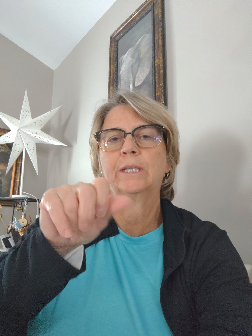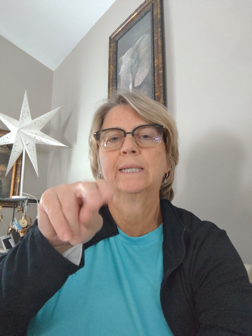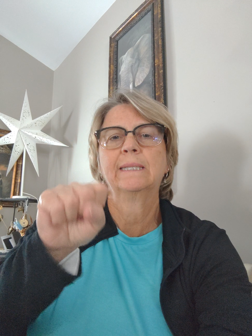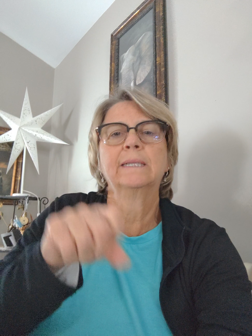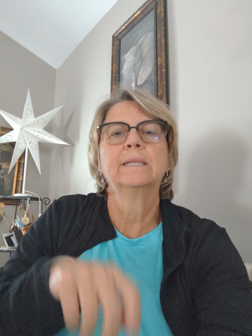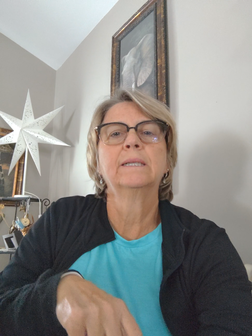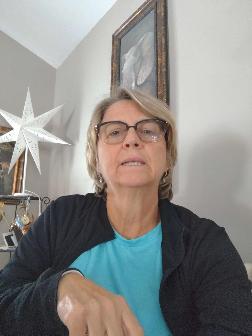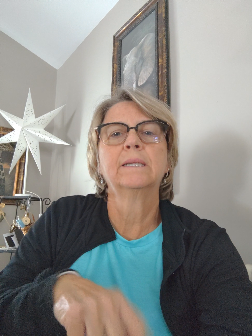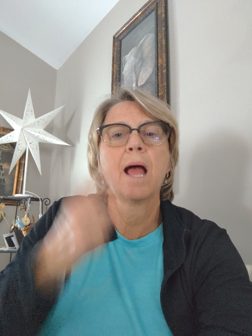jeans